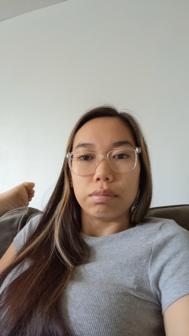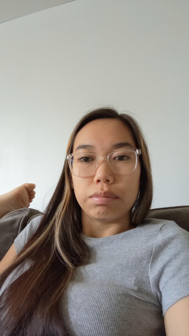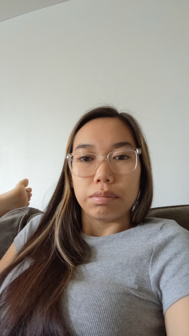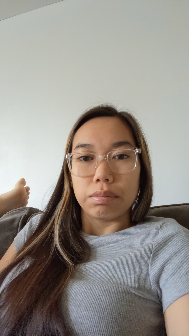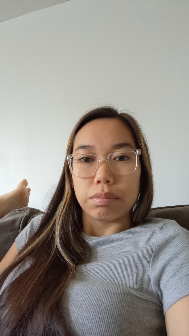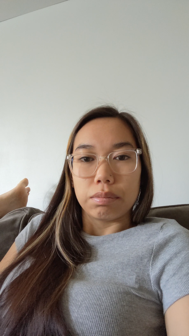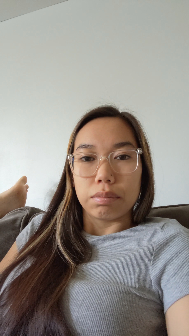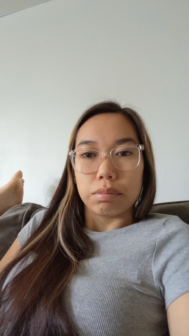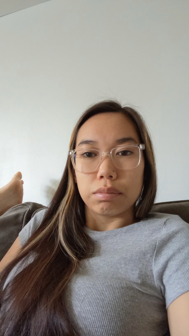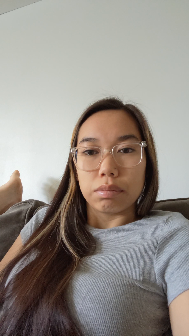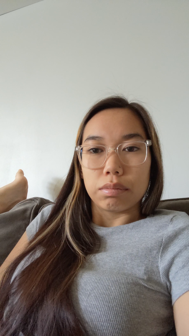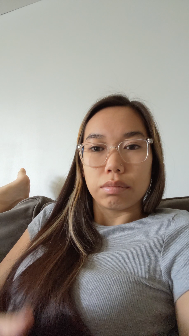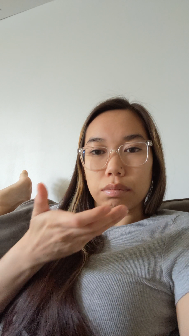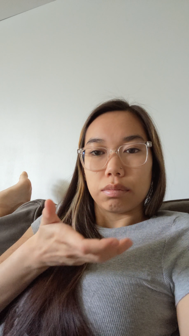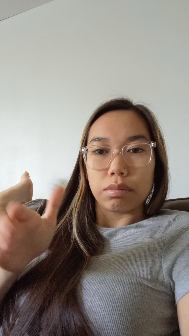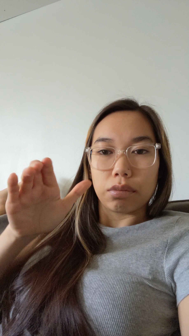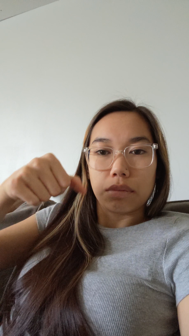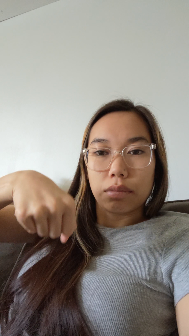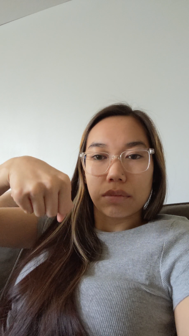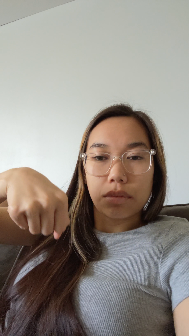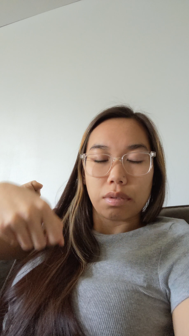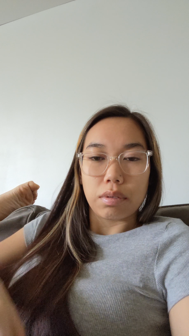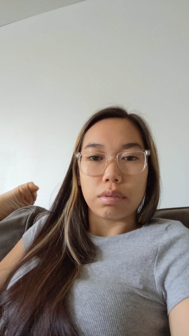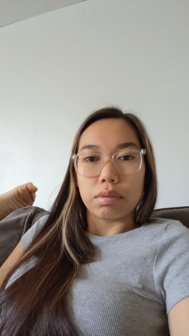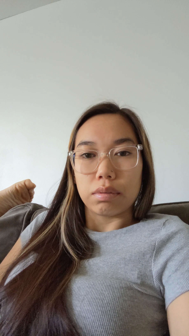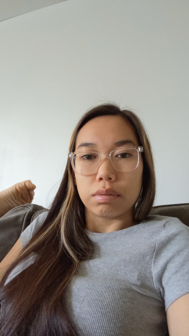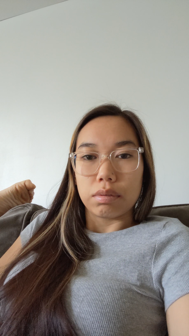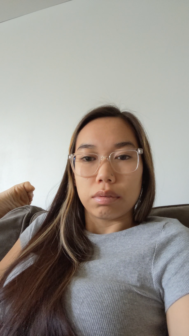basket